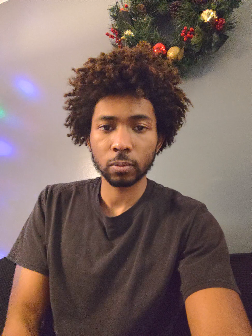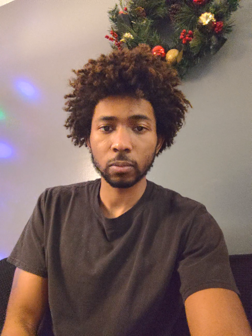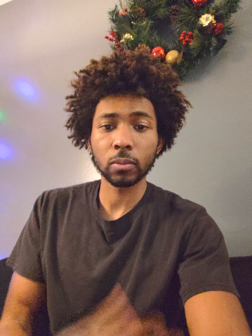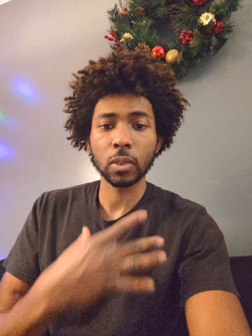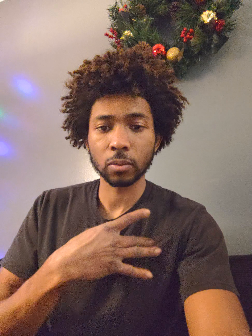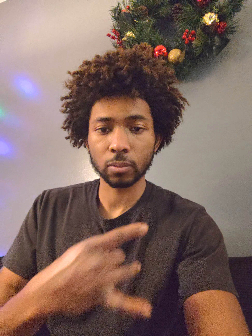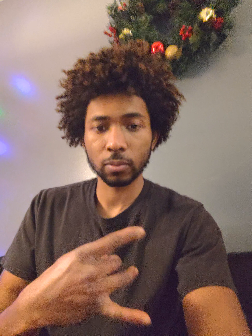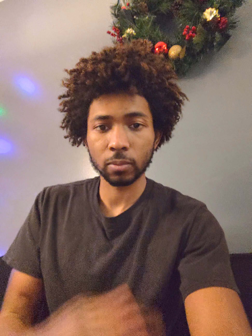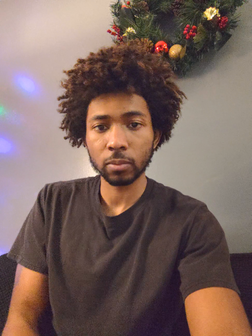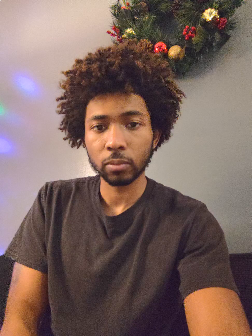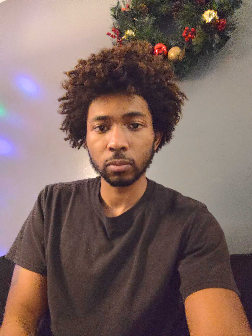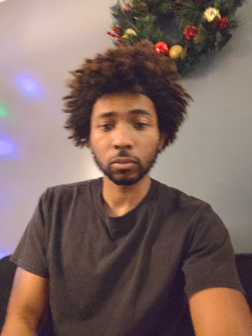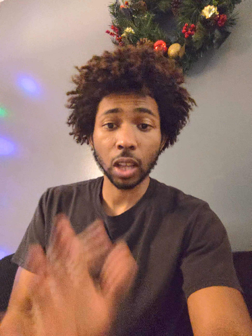like